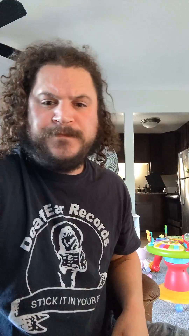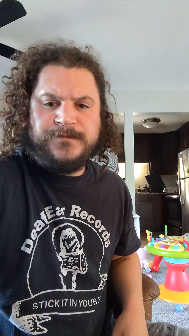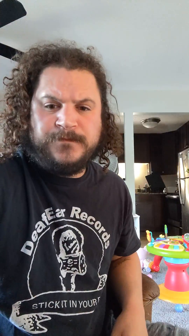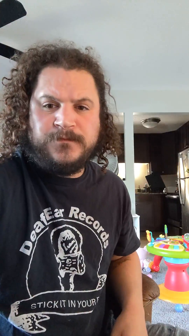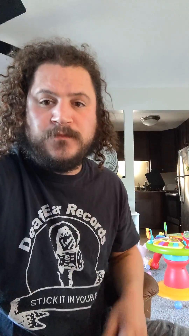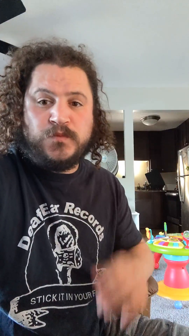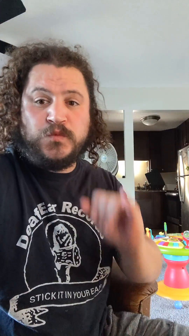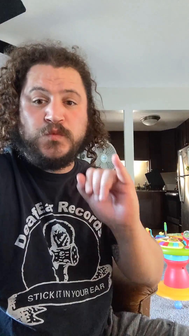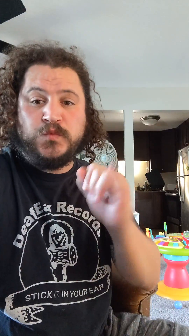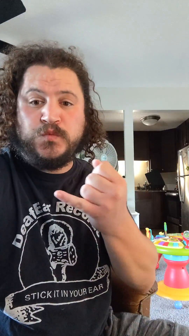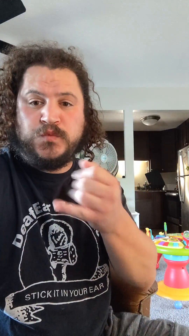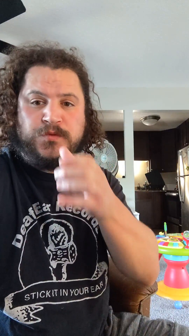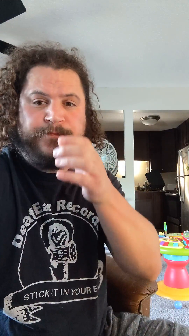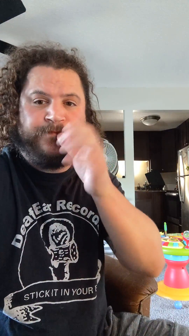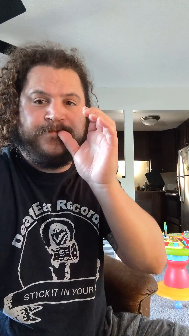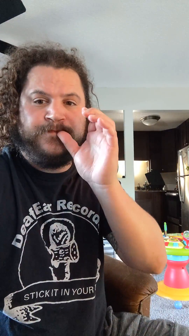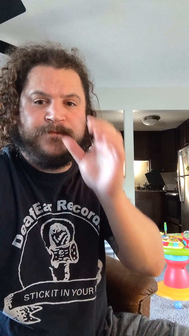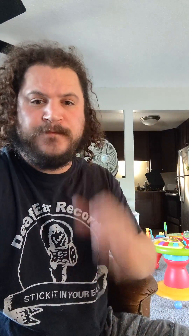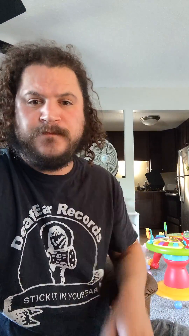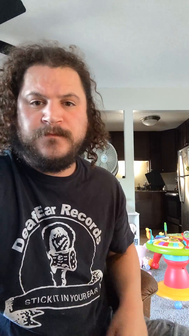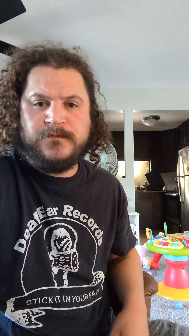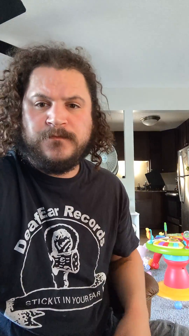juice